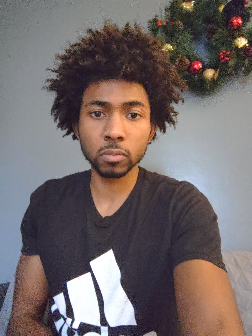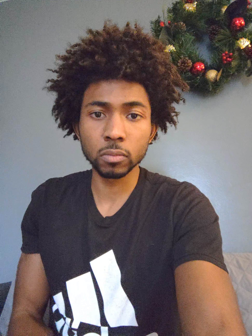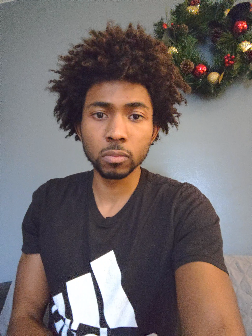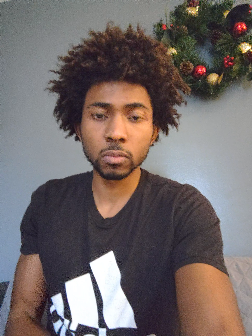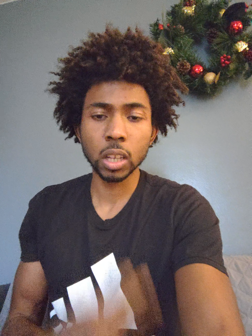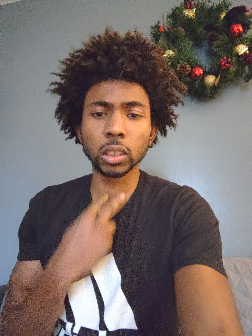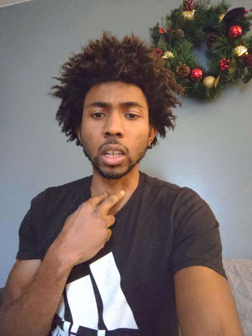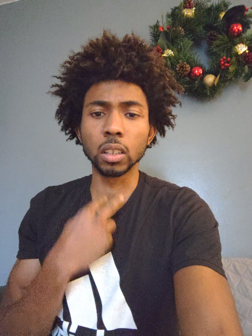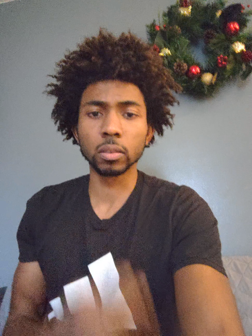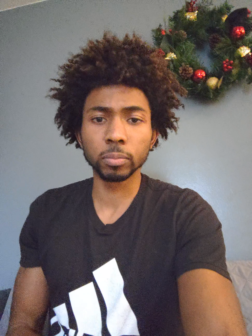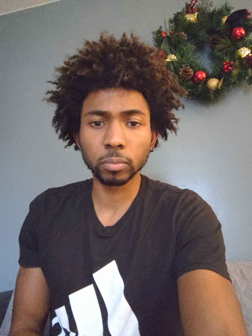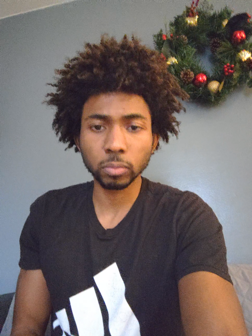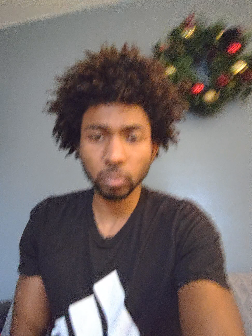stuck